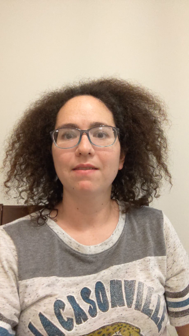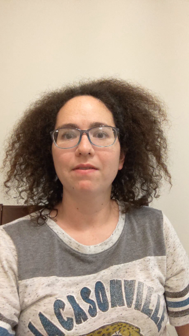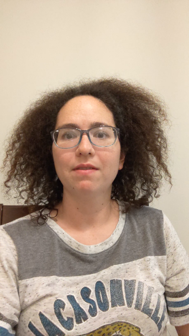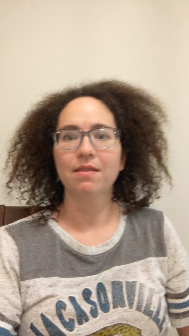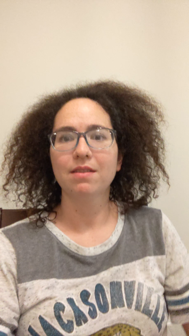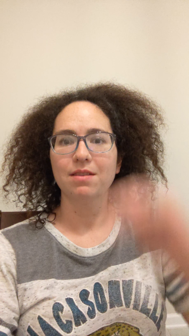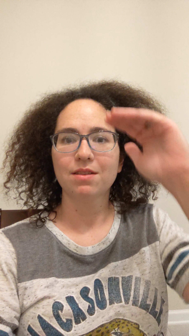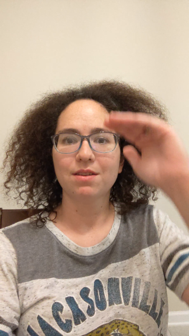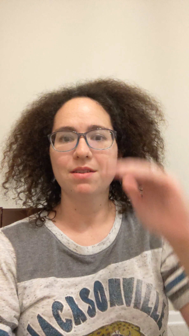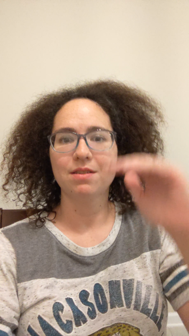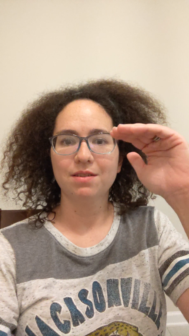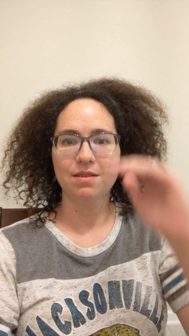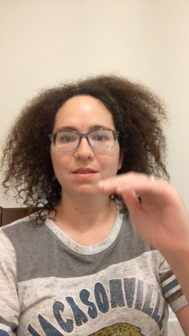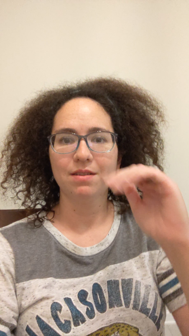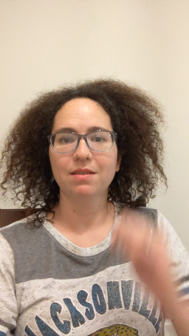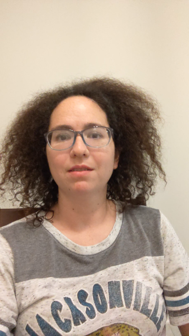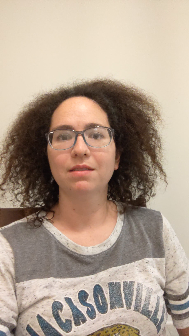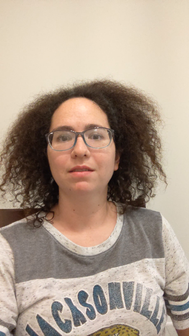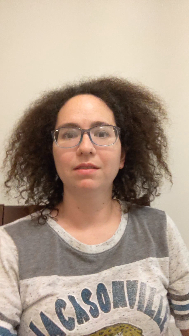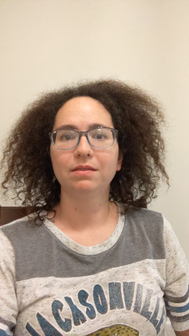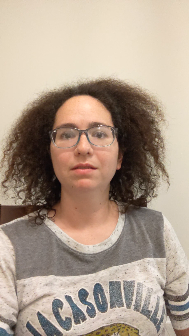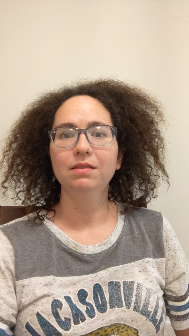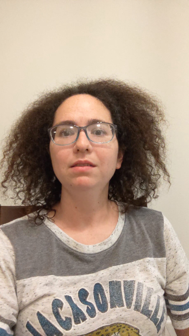short